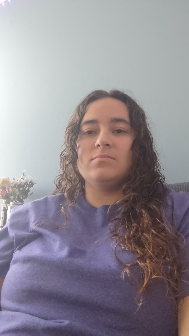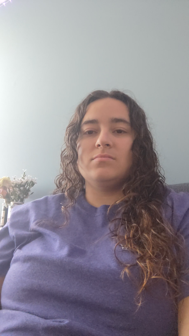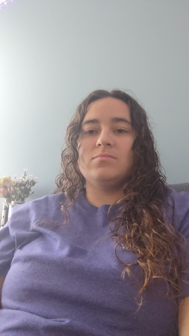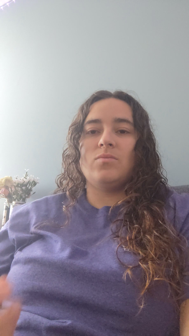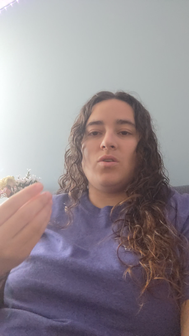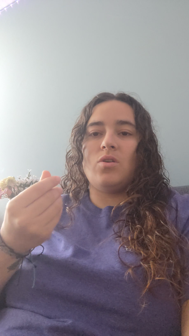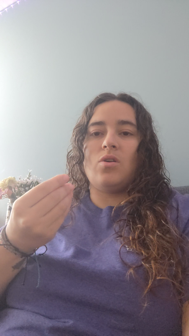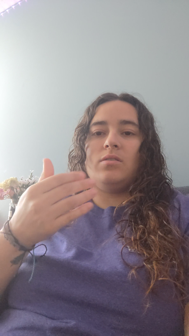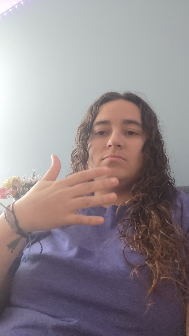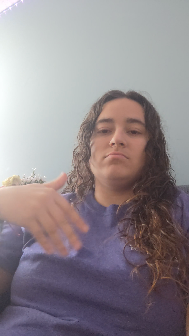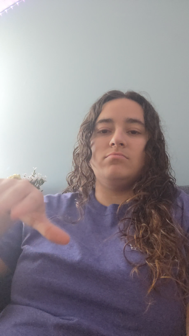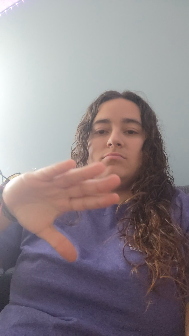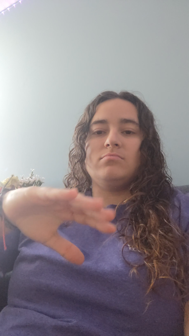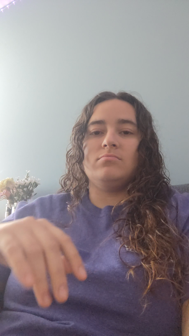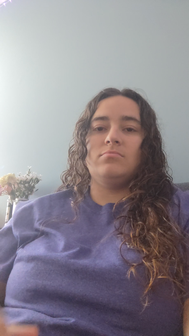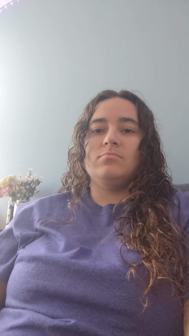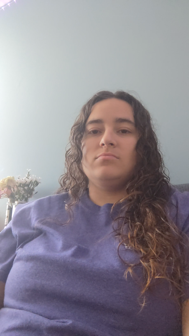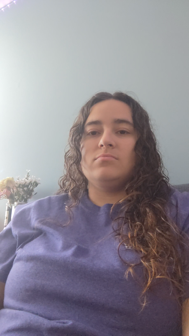garden